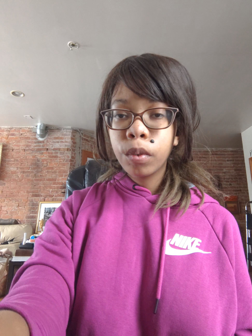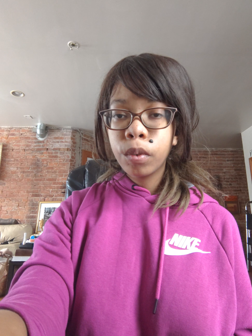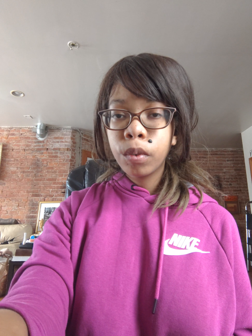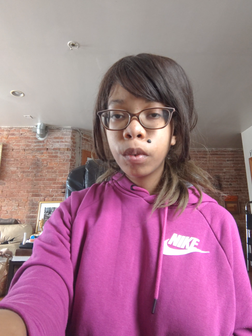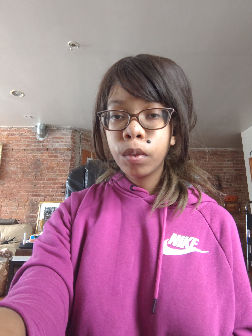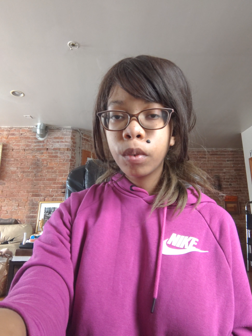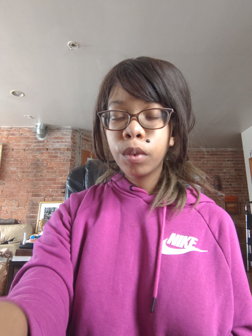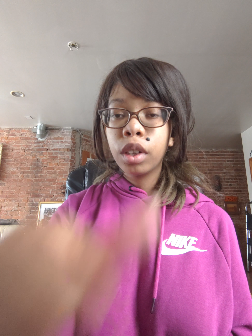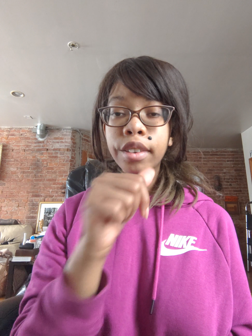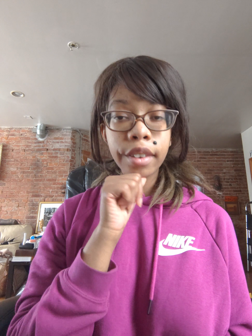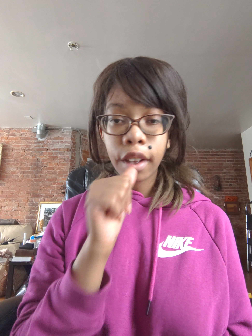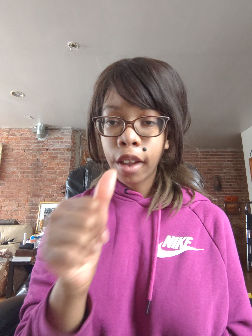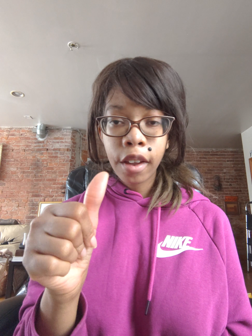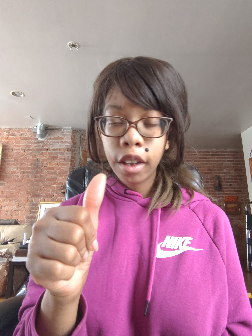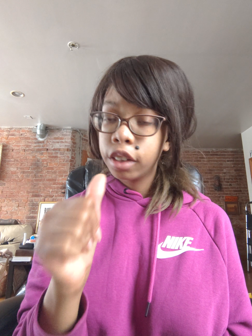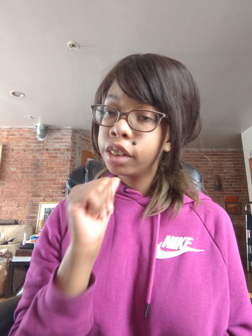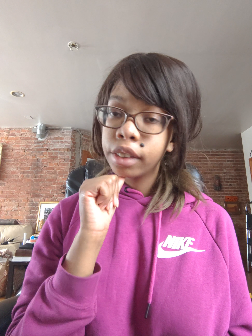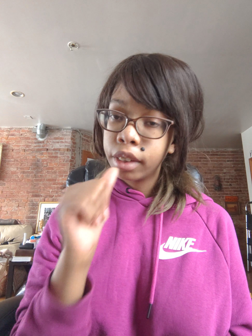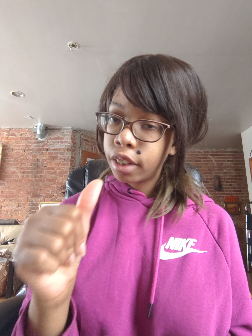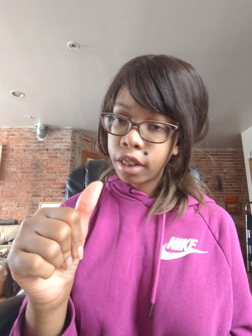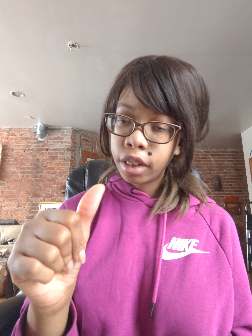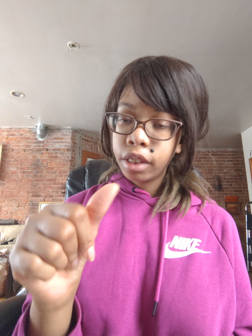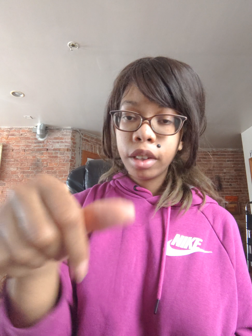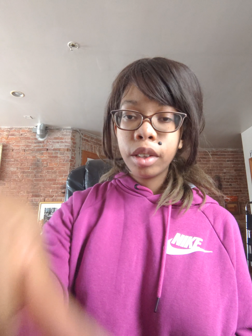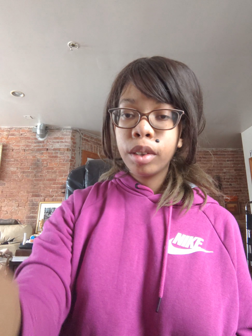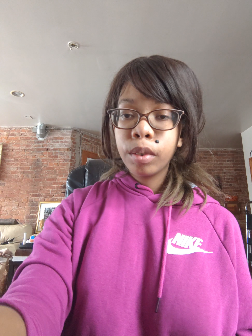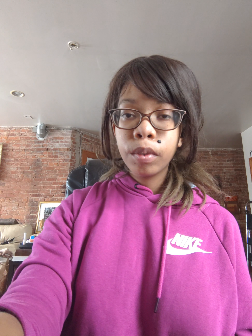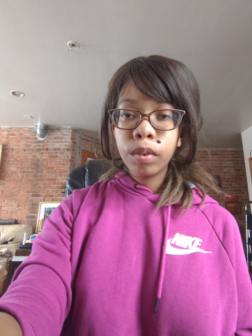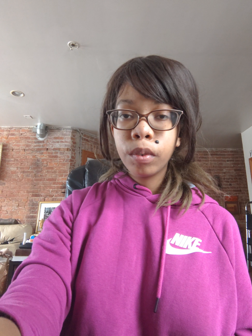not